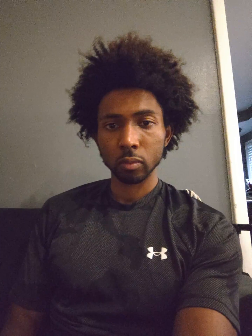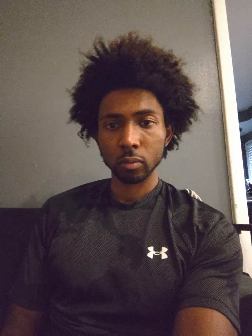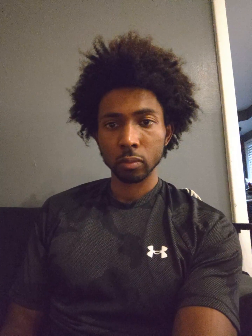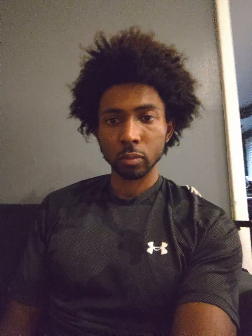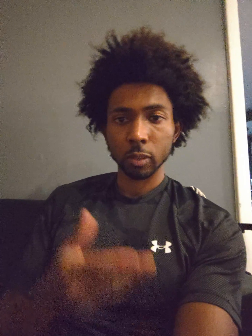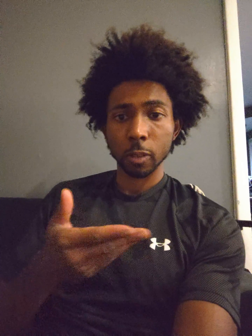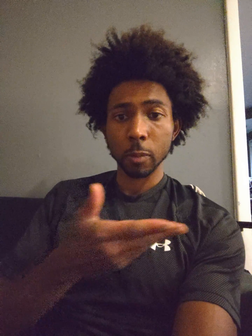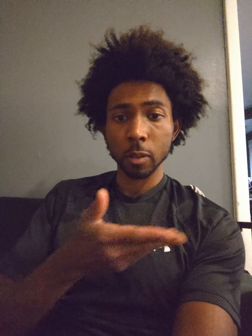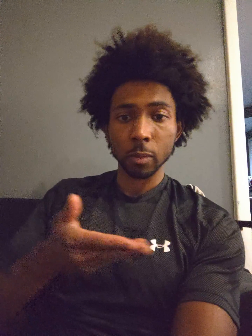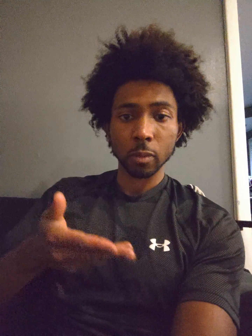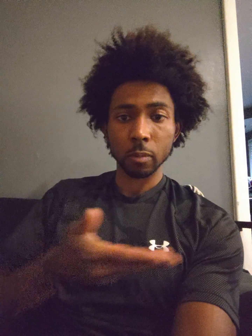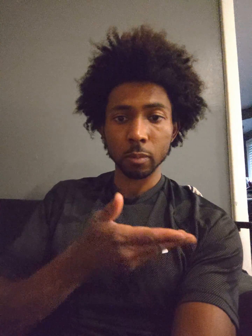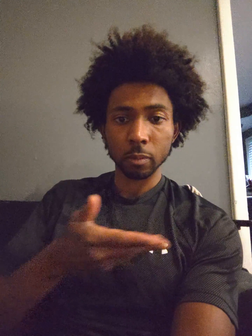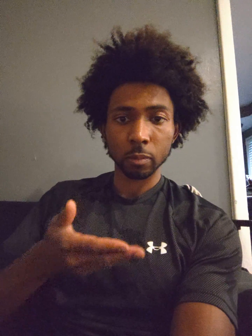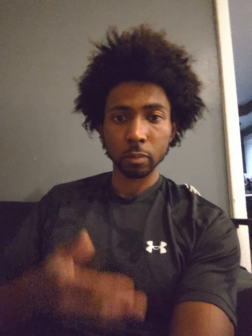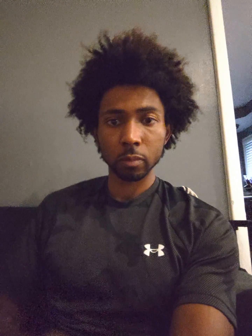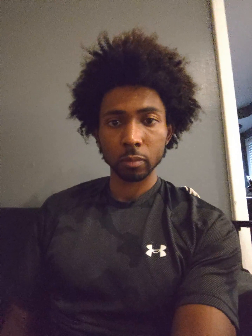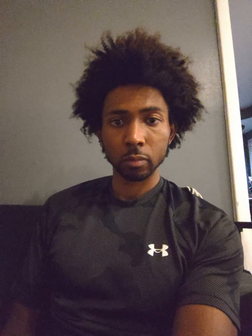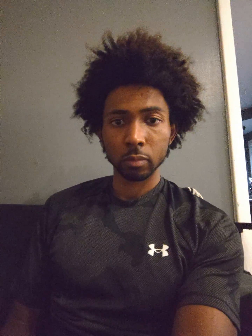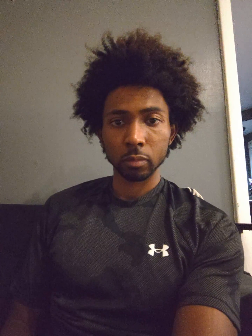baby